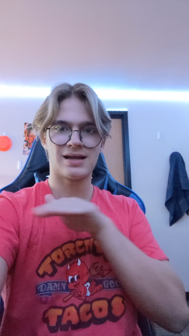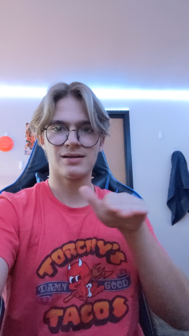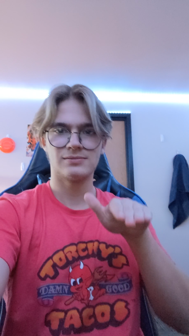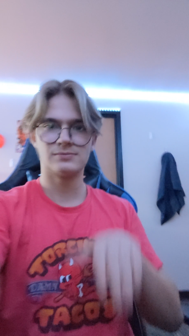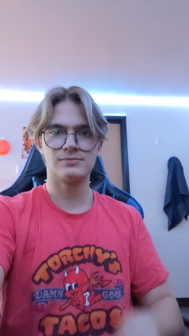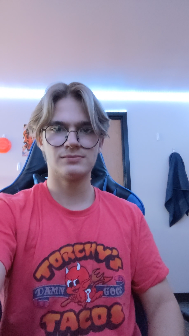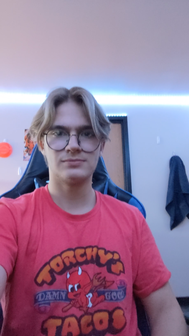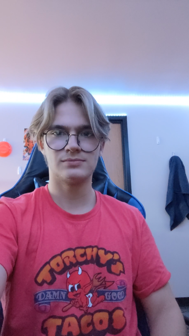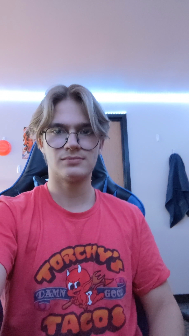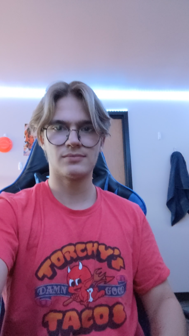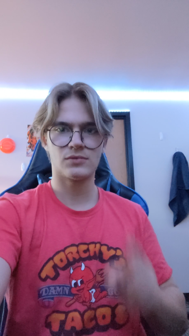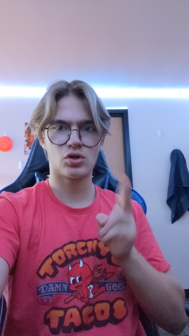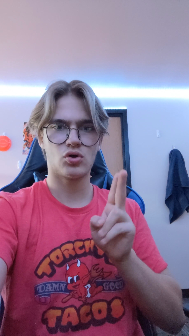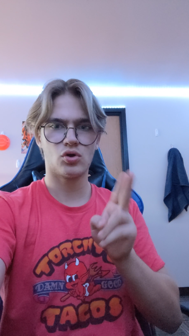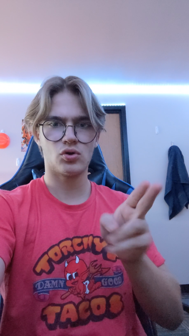hurry